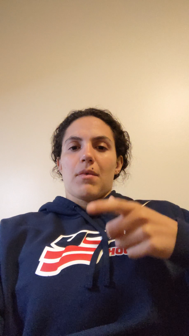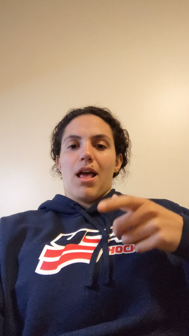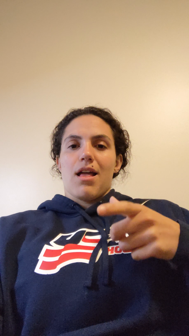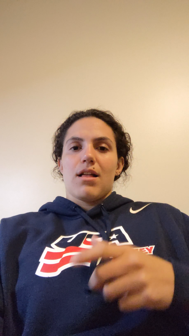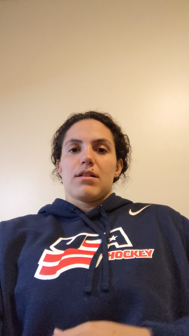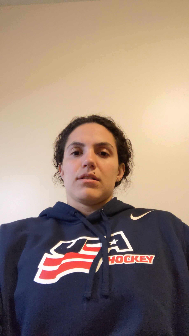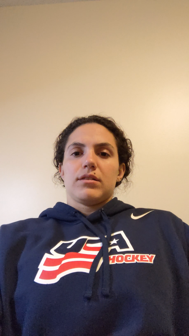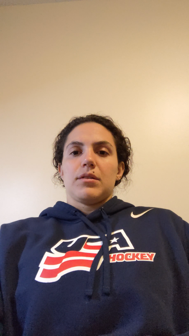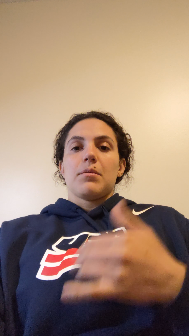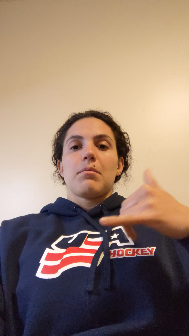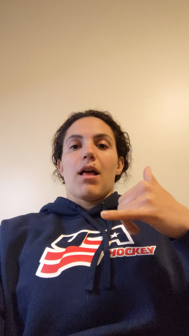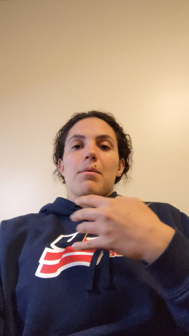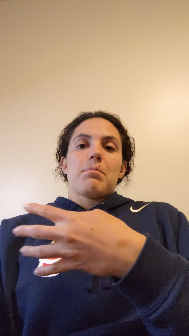playpen